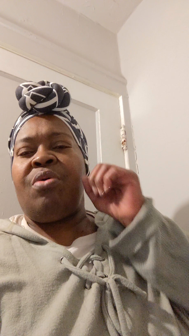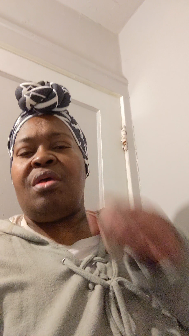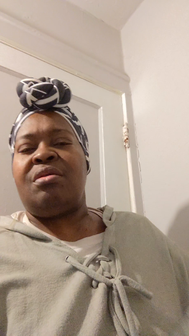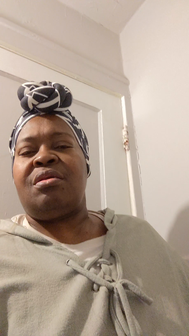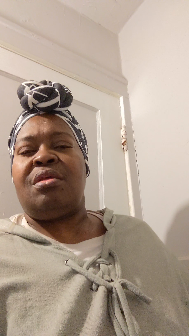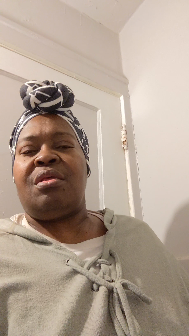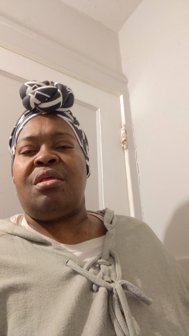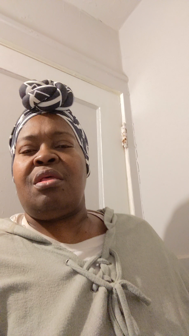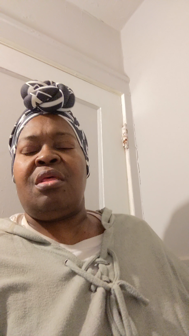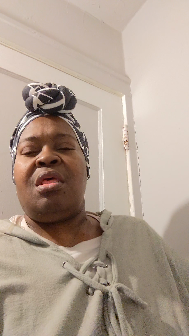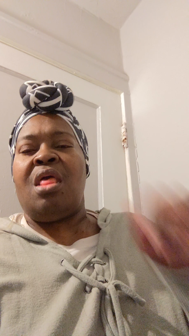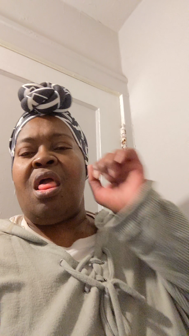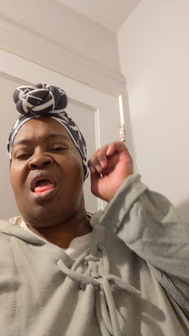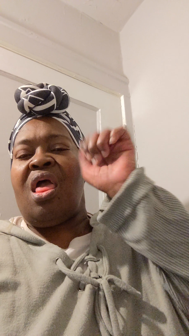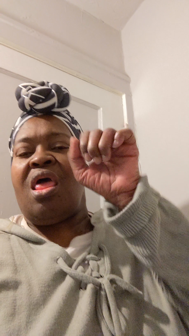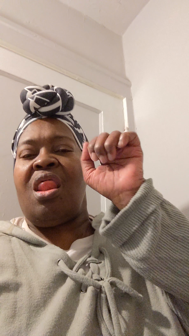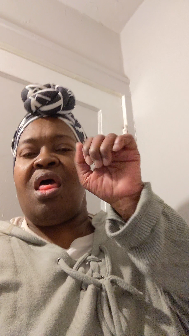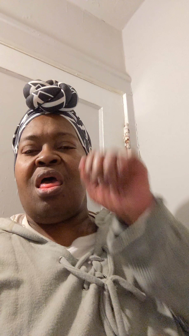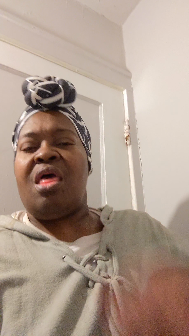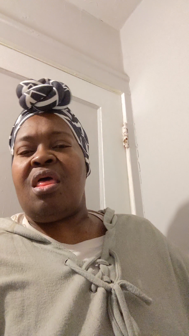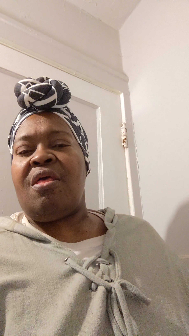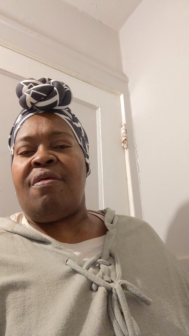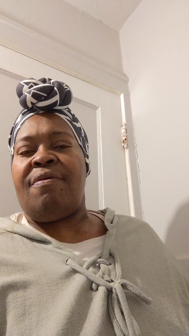knock